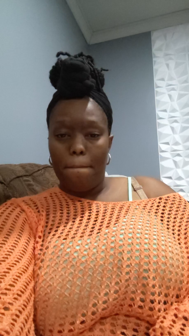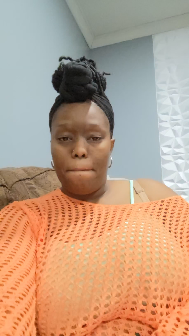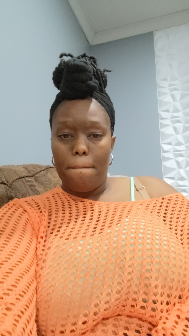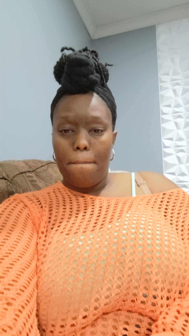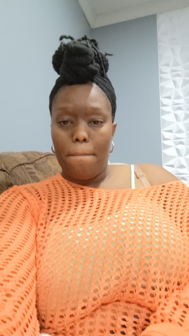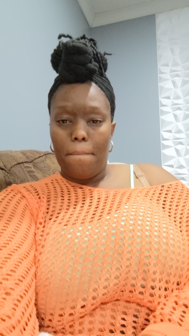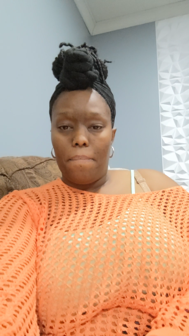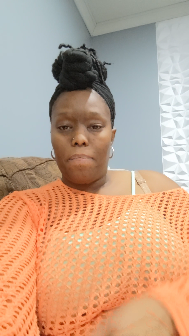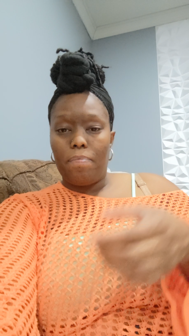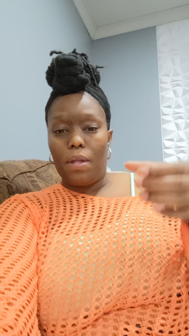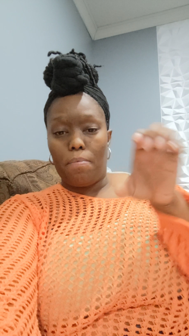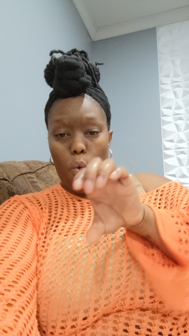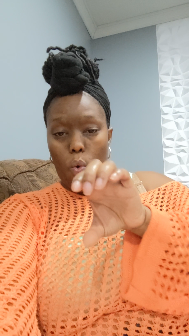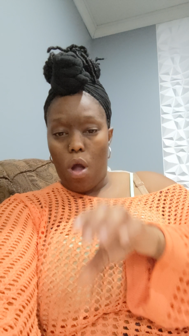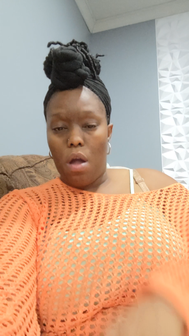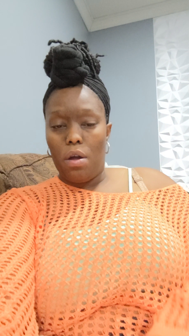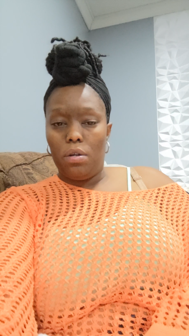pour